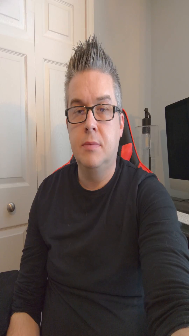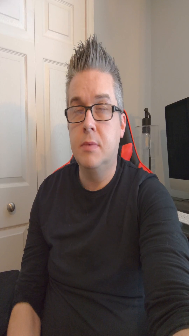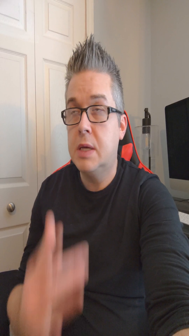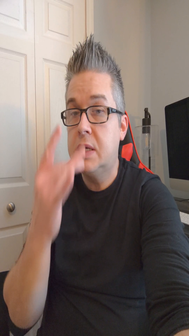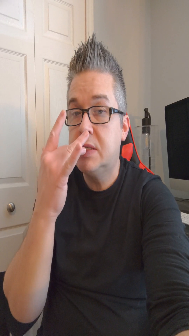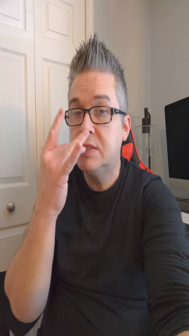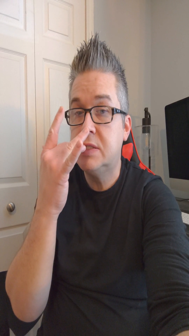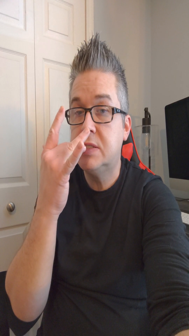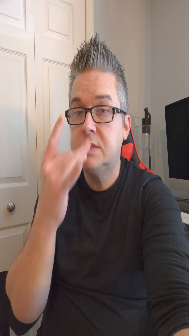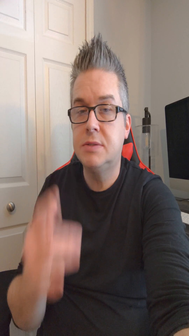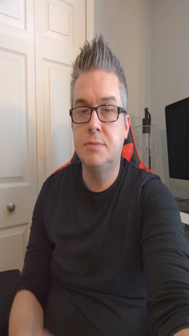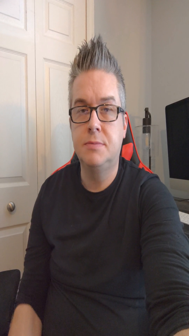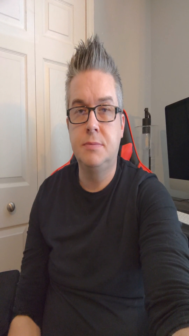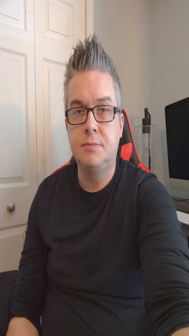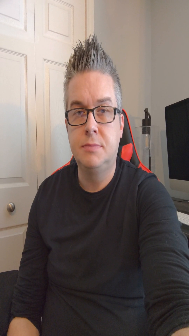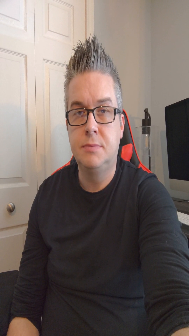taste